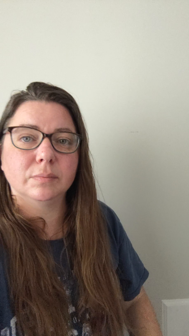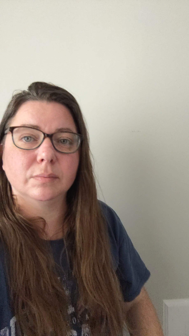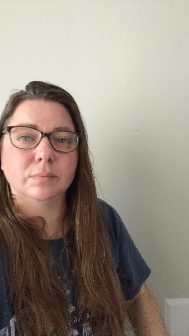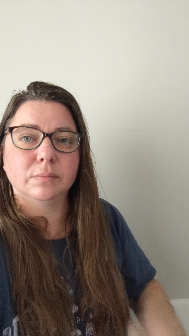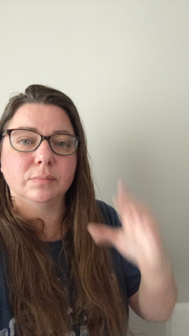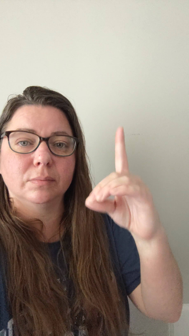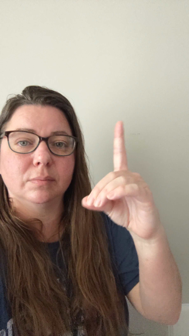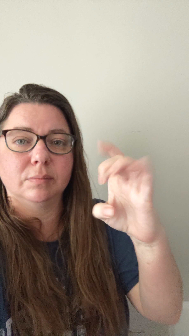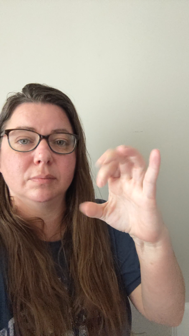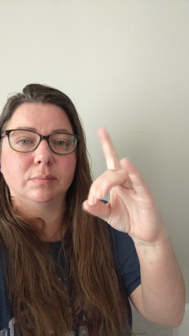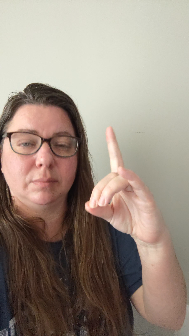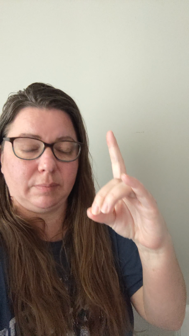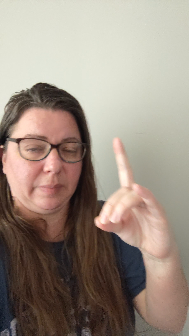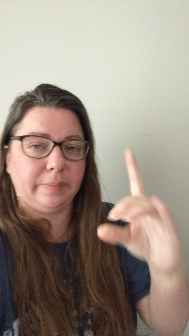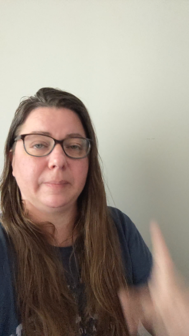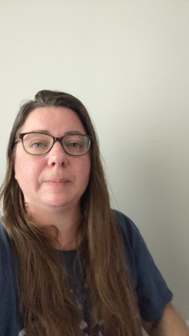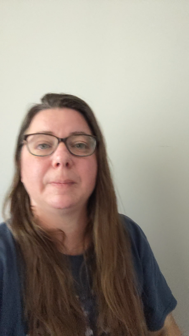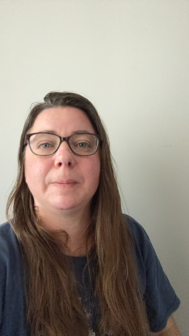did